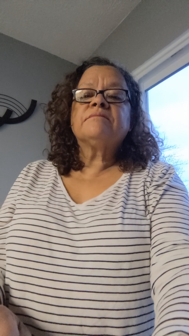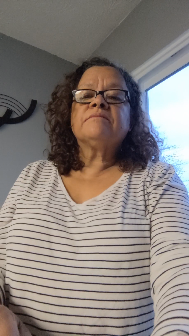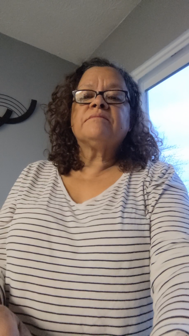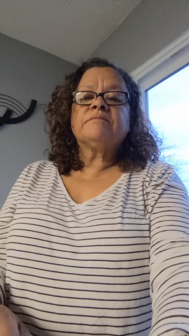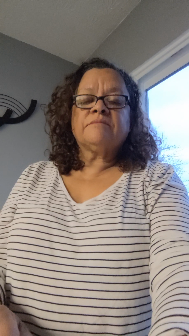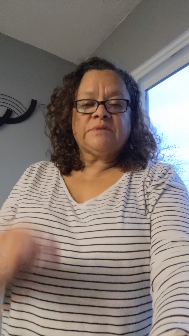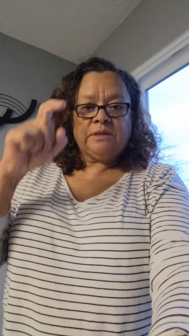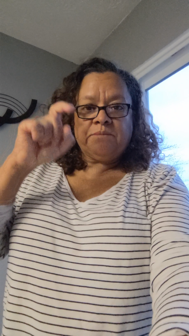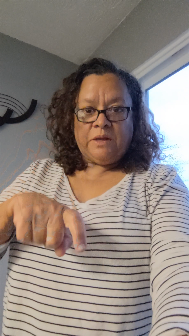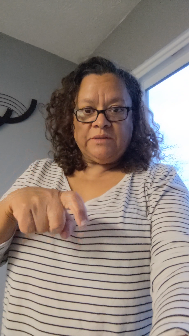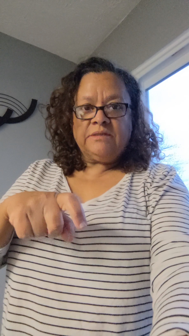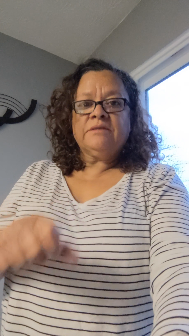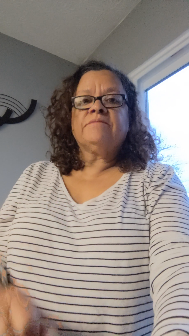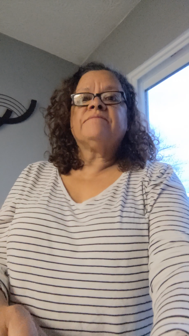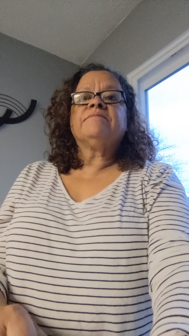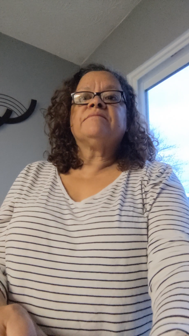must